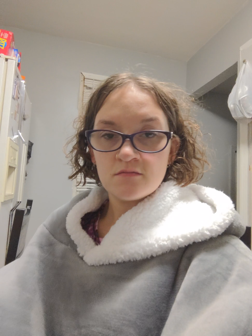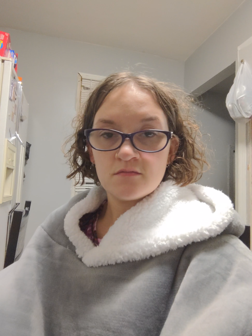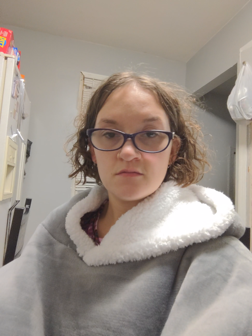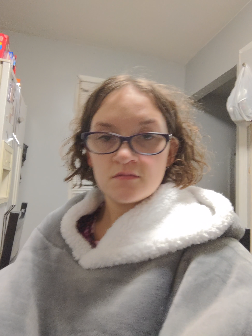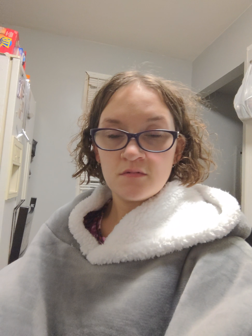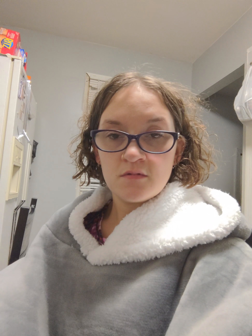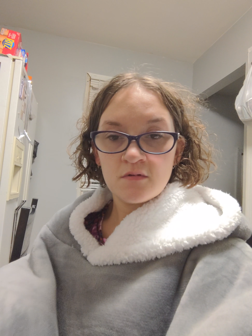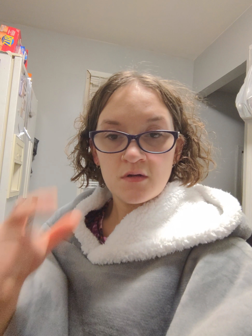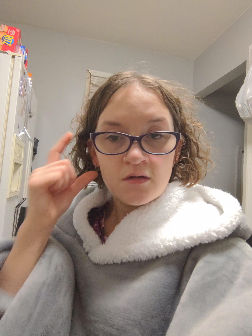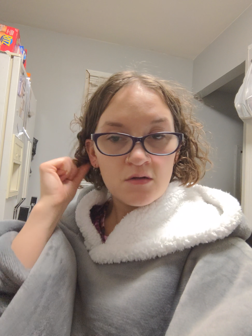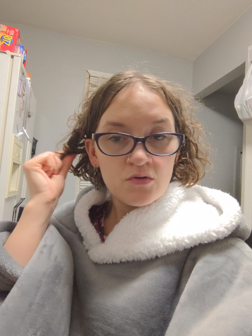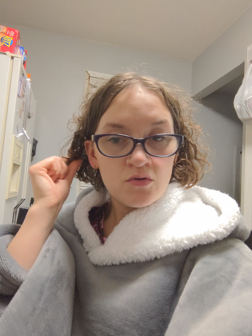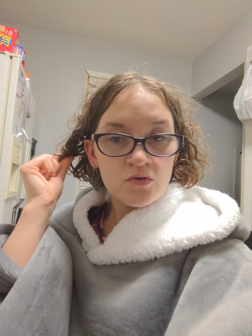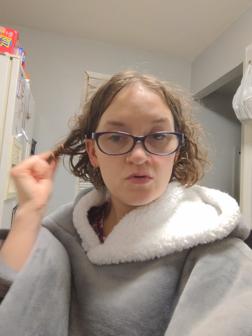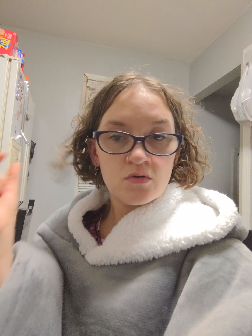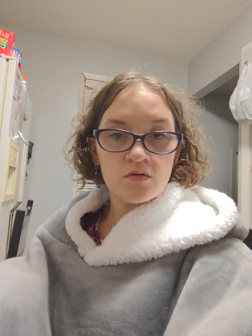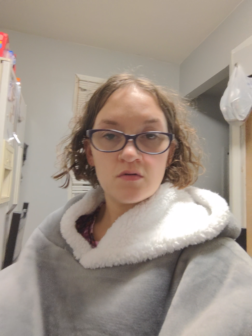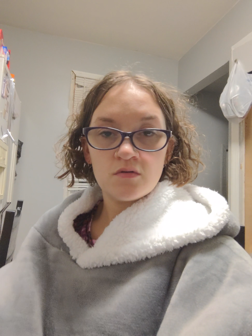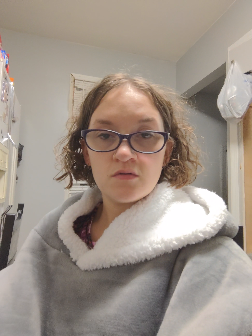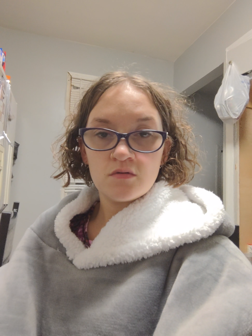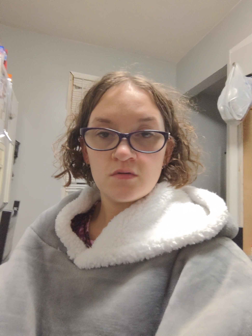hair